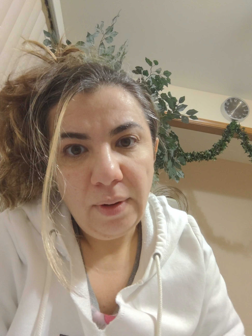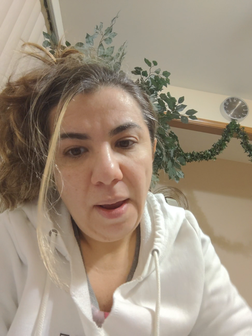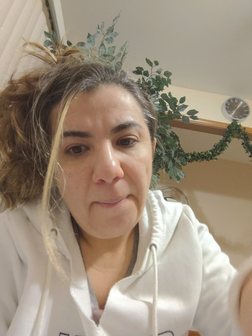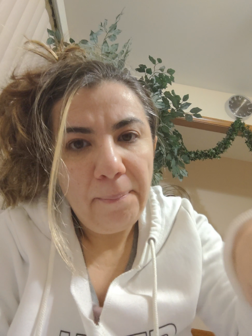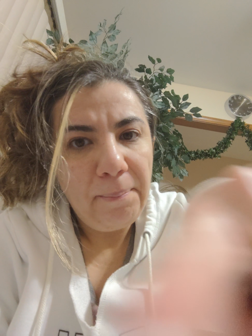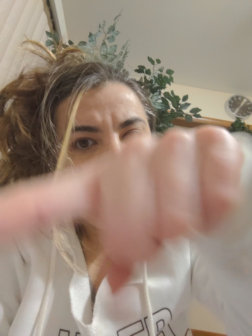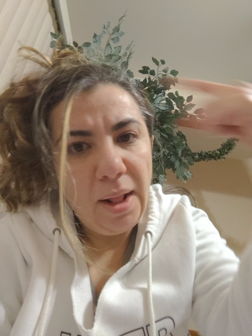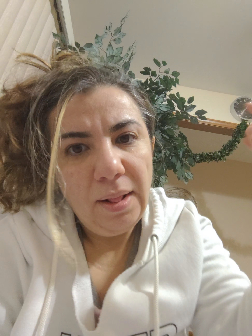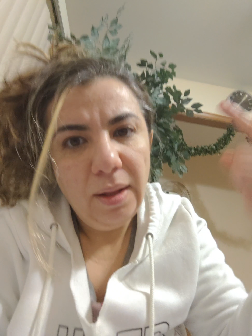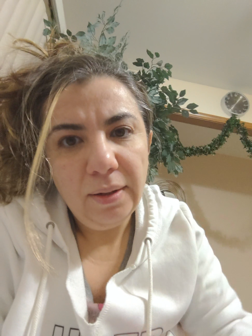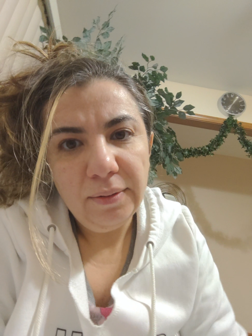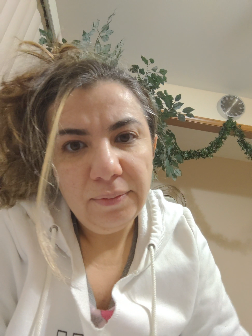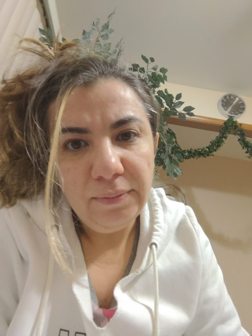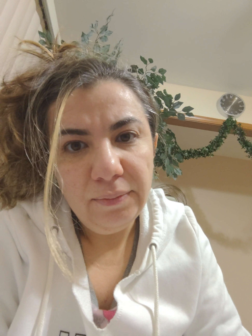black